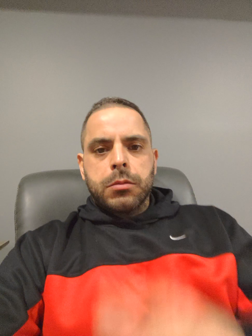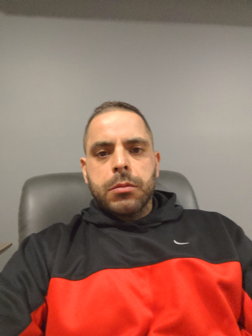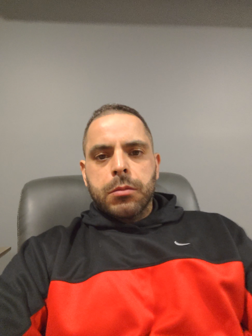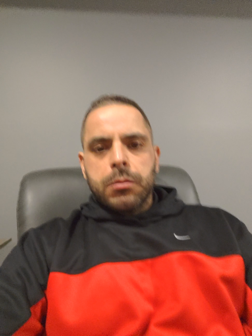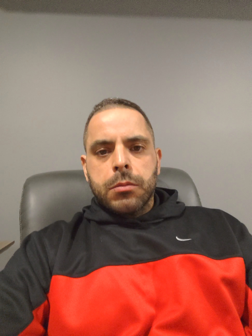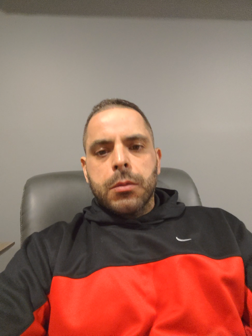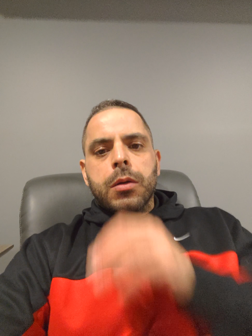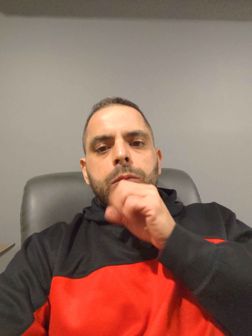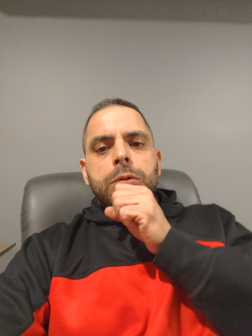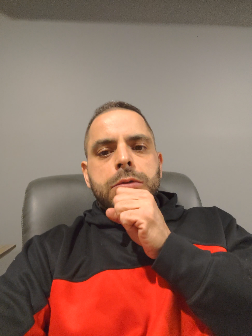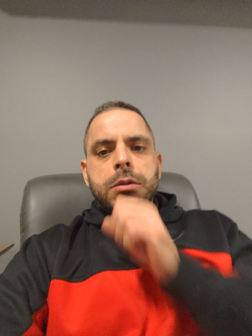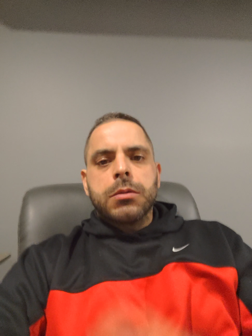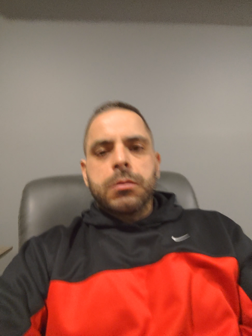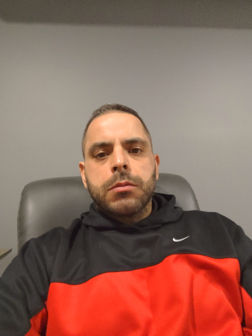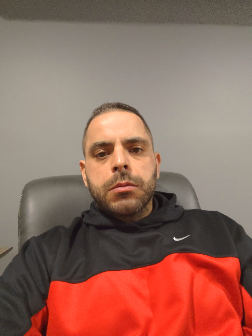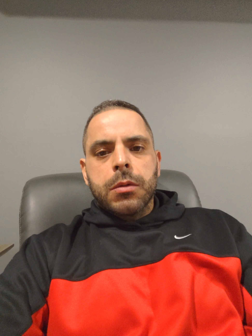orange